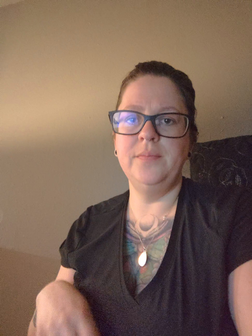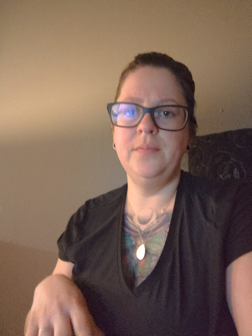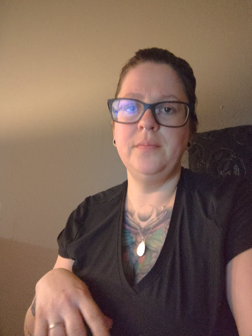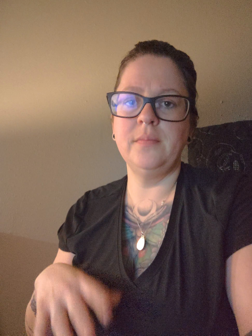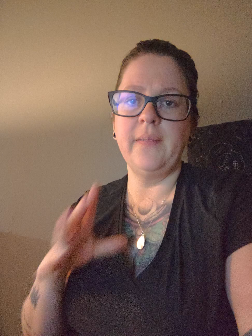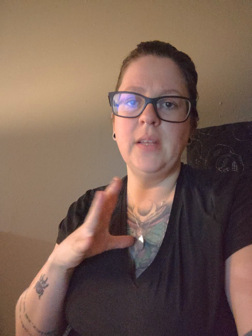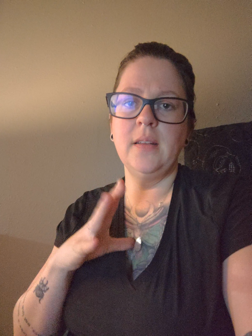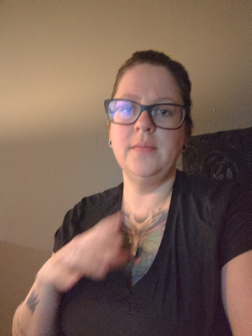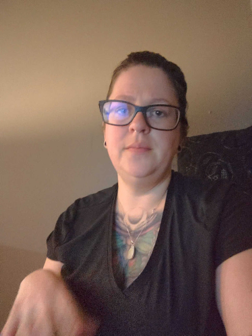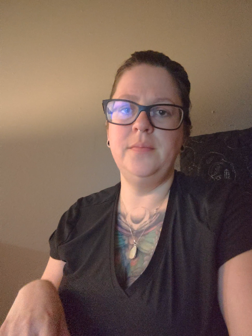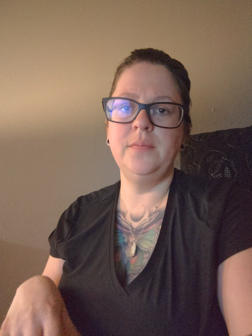fine